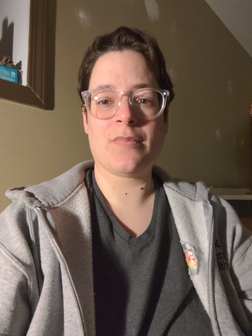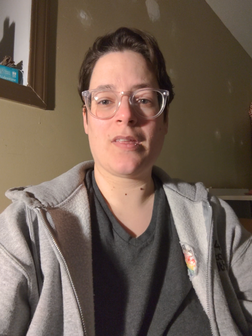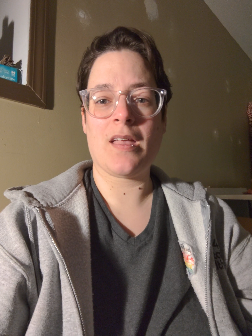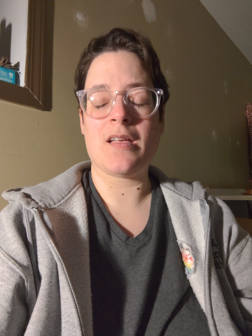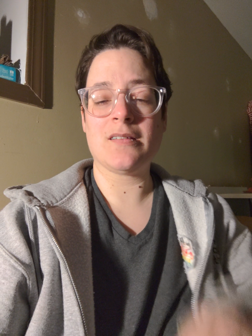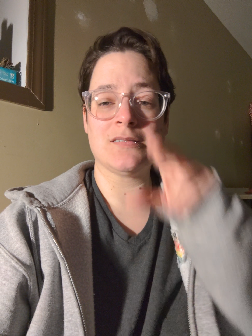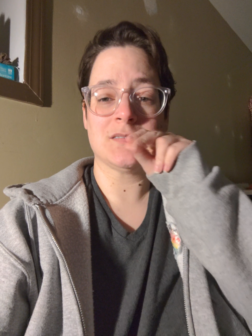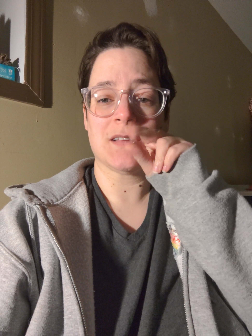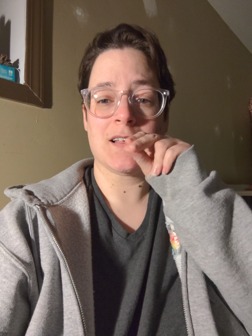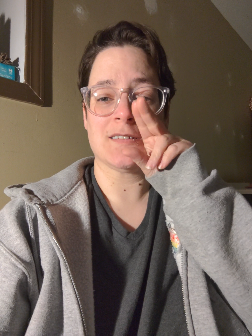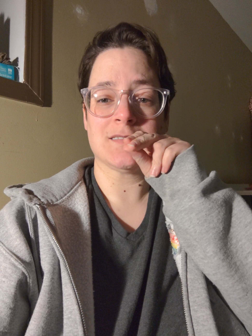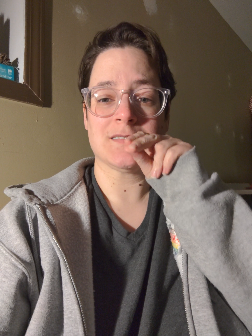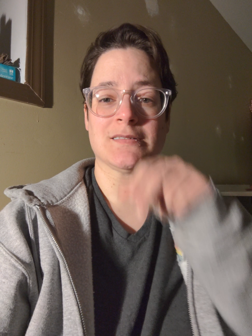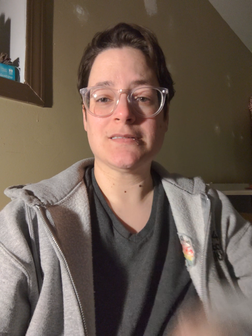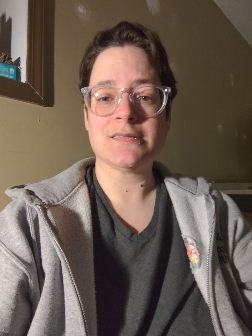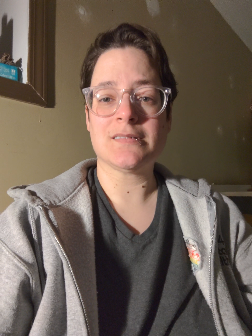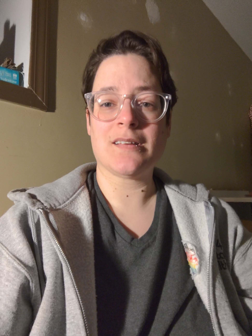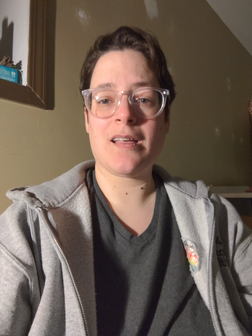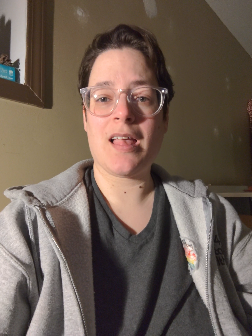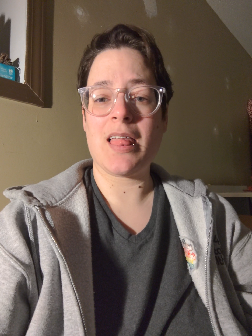duck